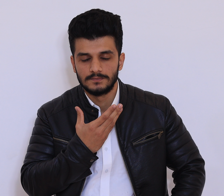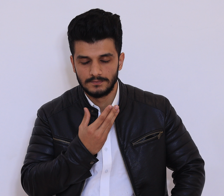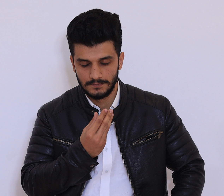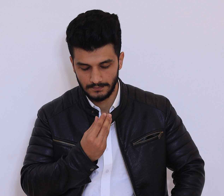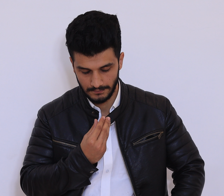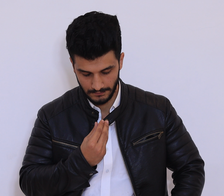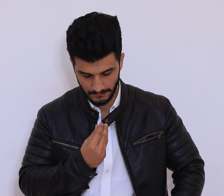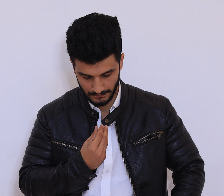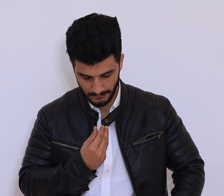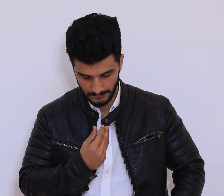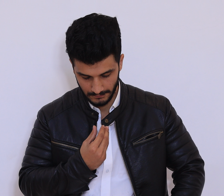sad